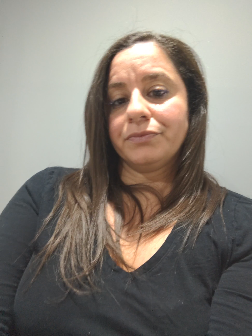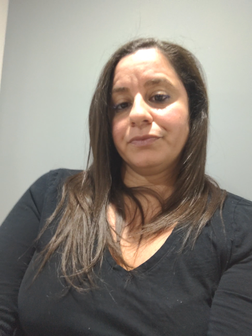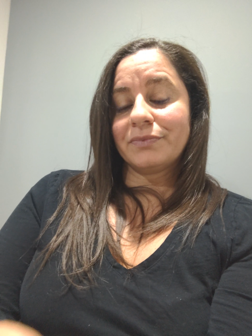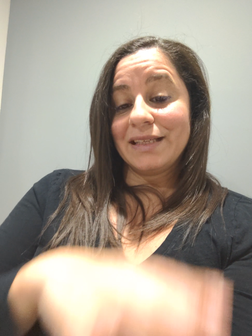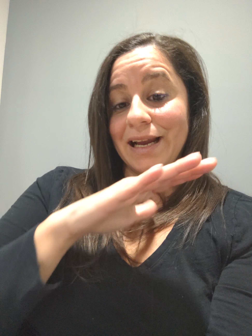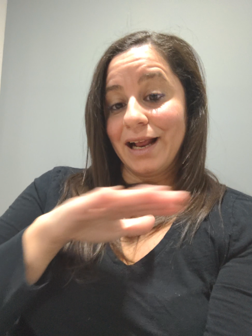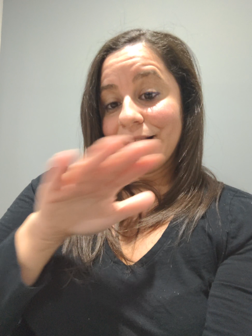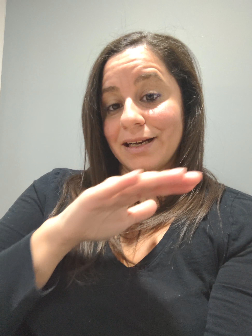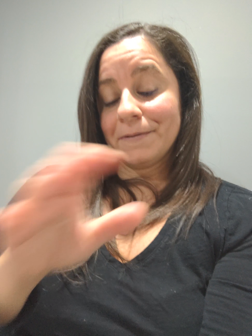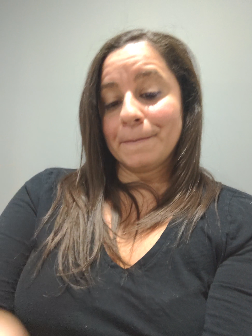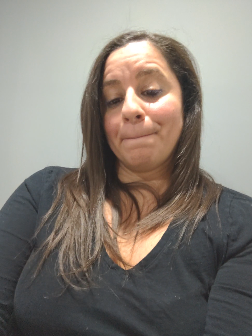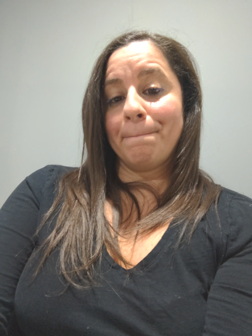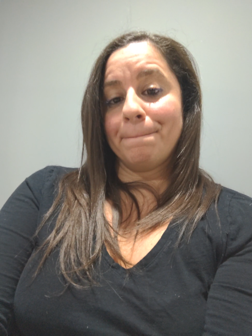clean